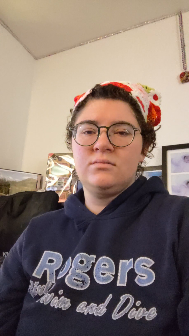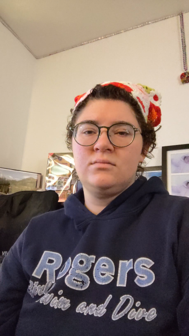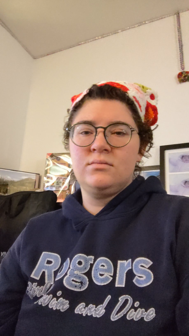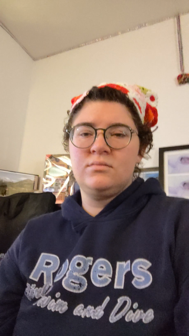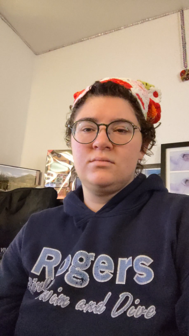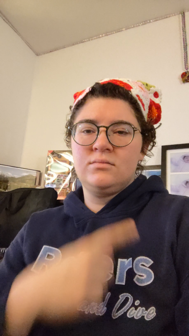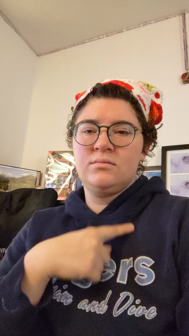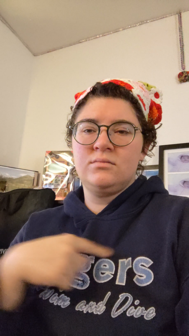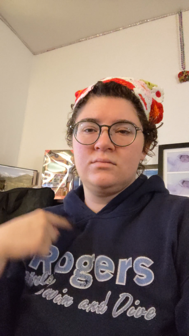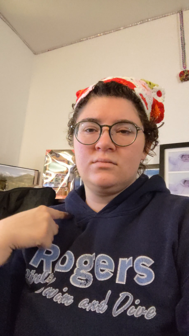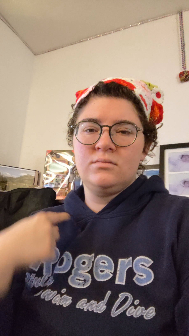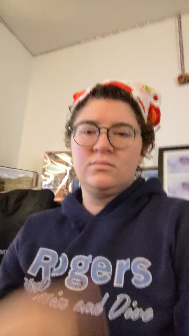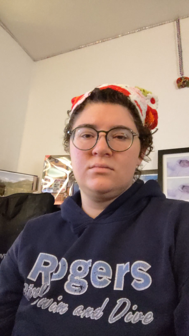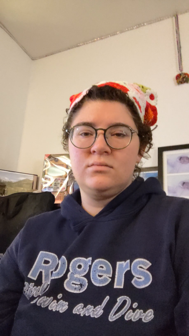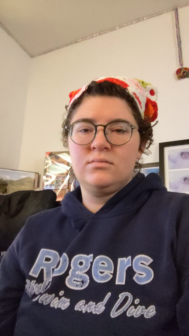necklace